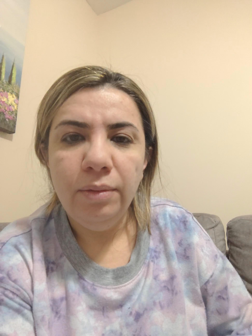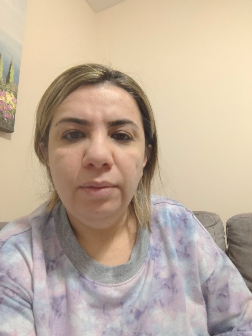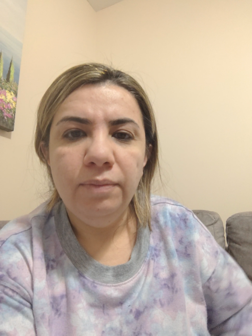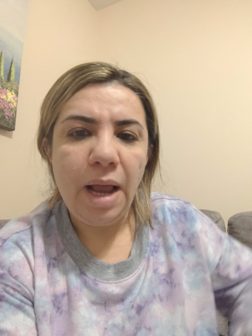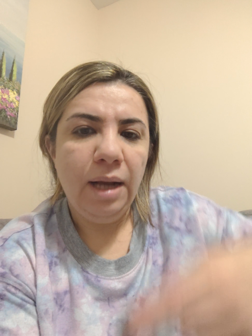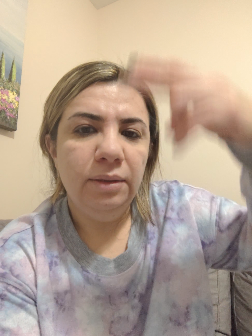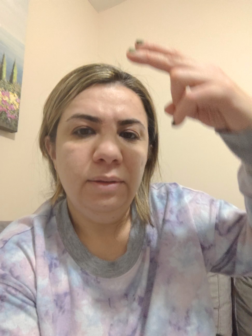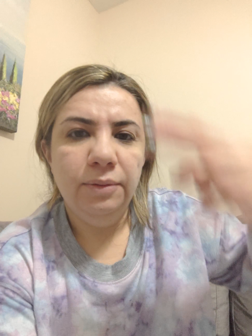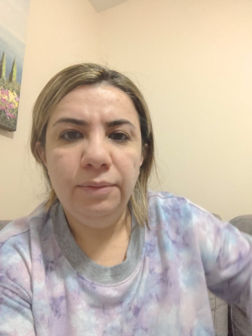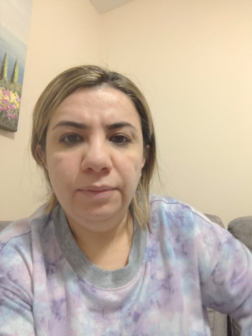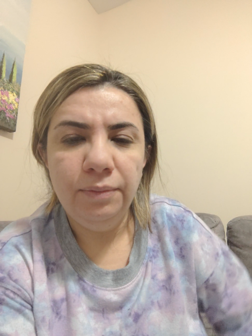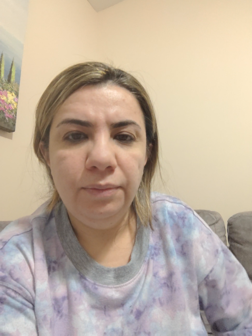high